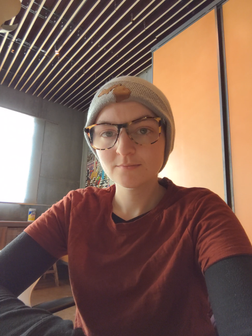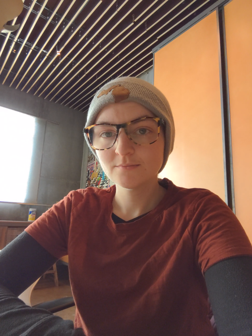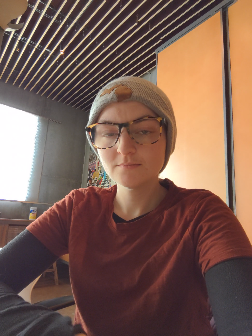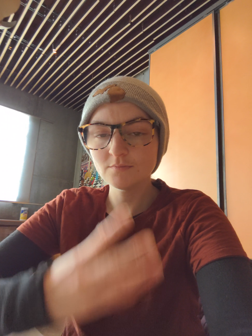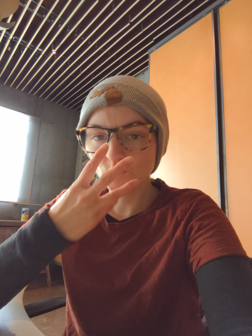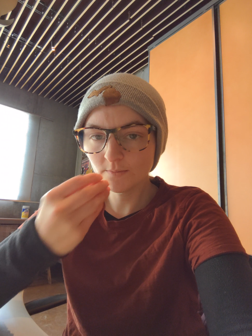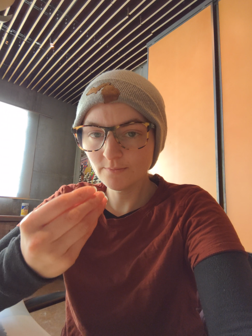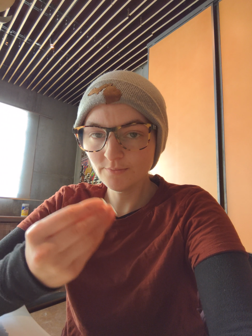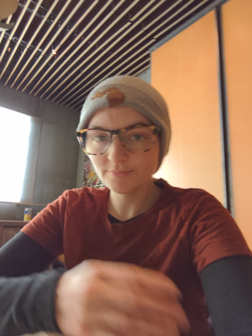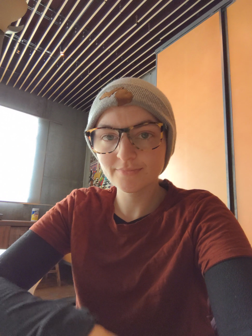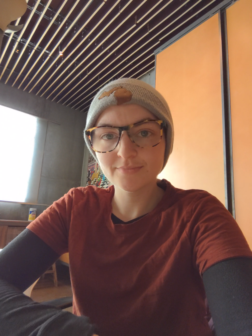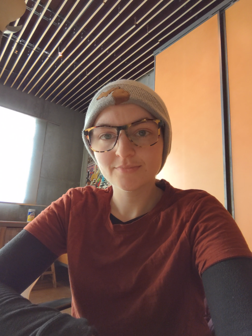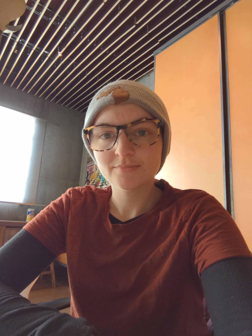wolf